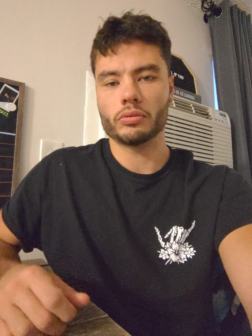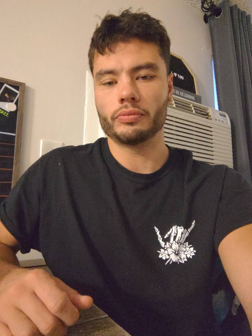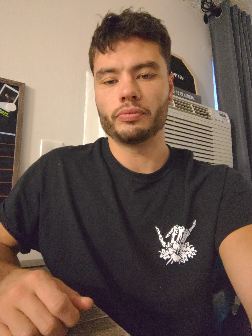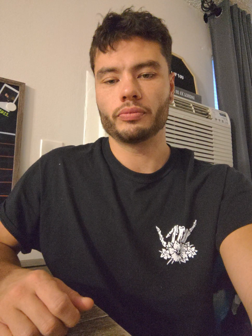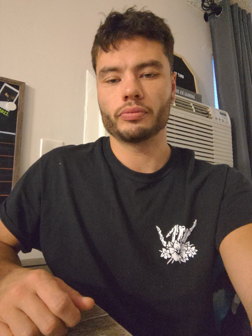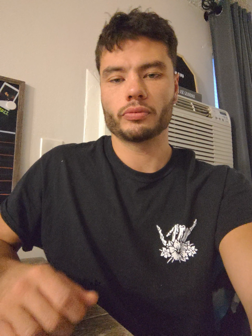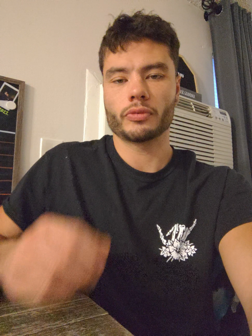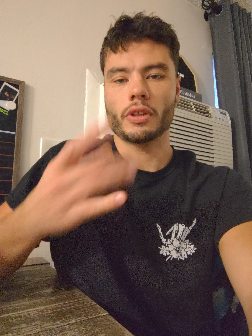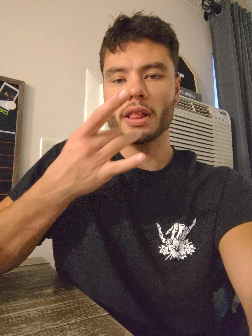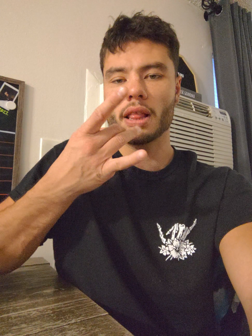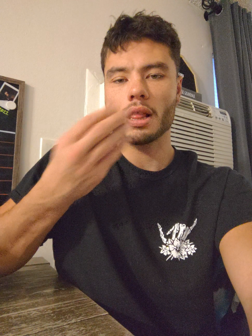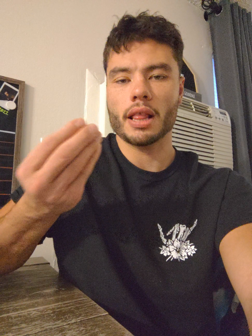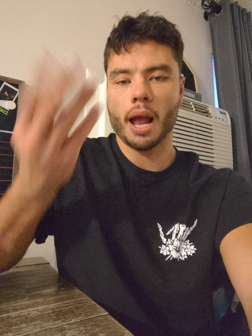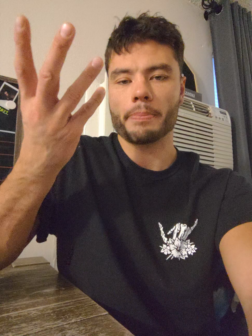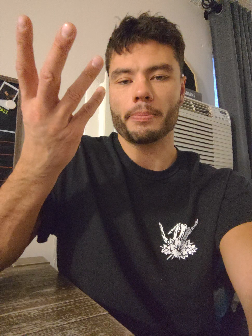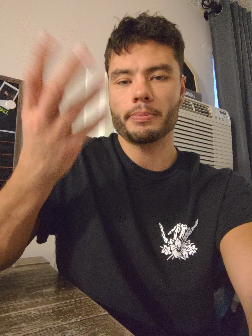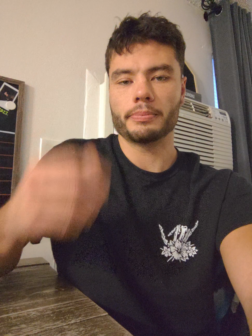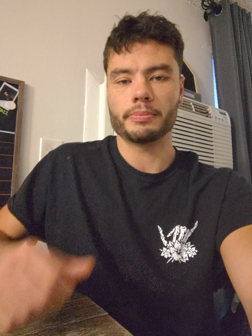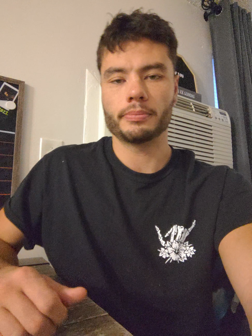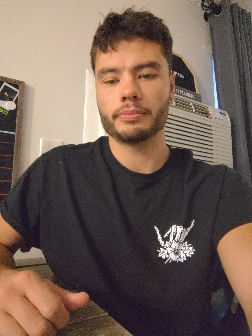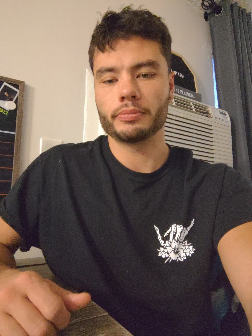lamp